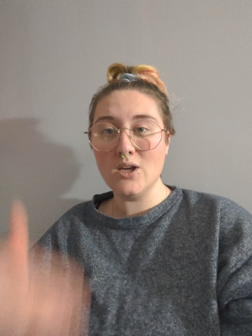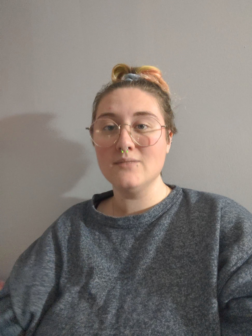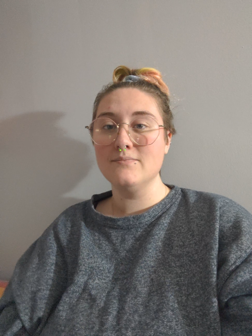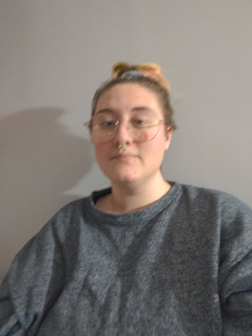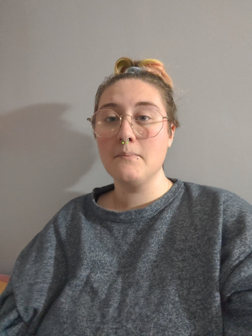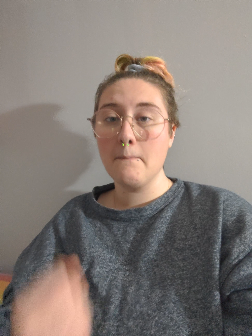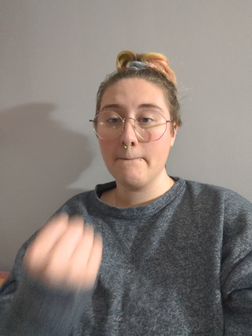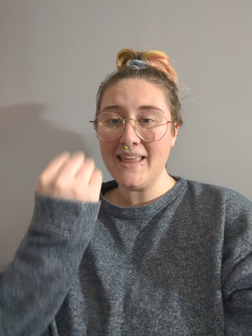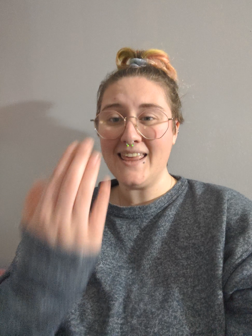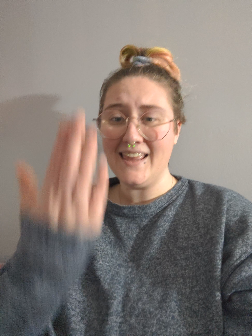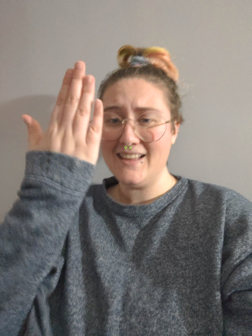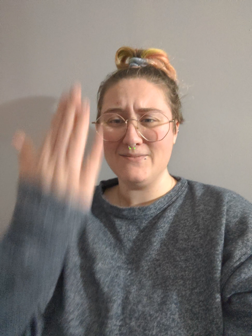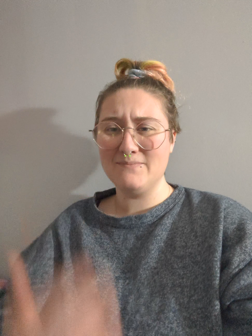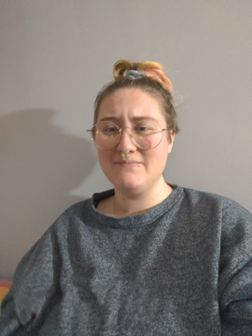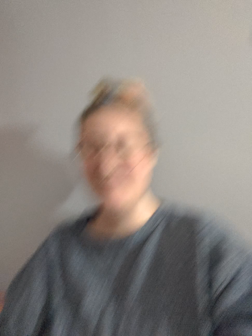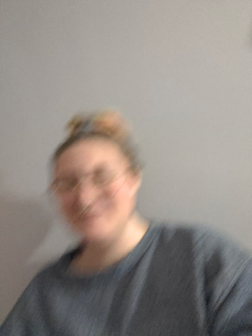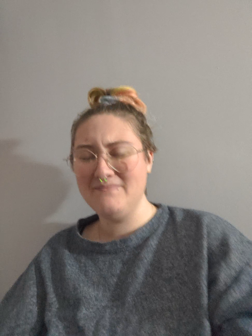mitten